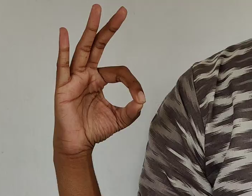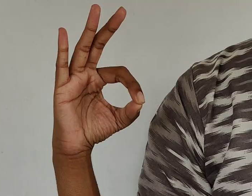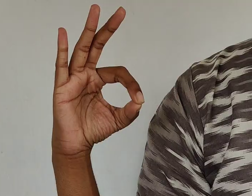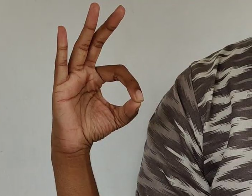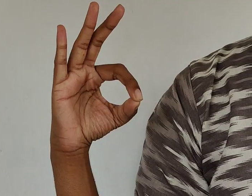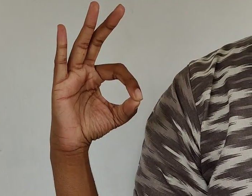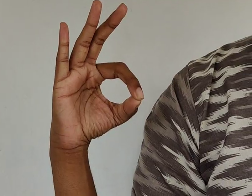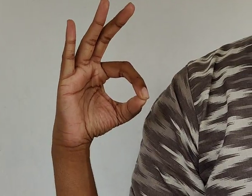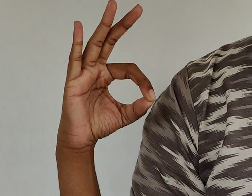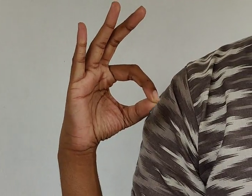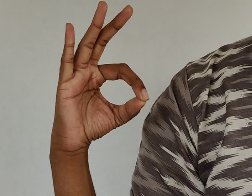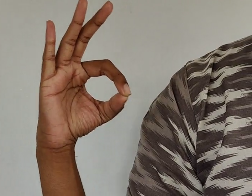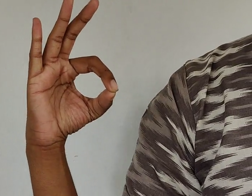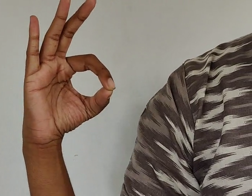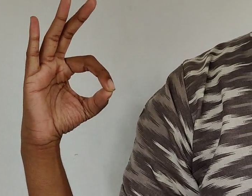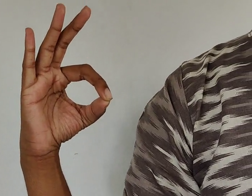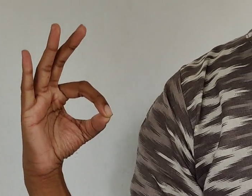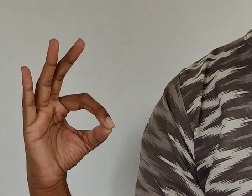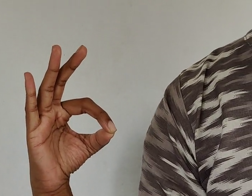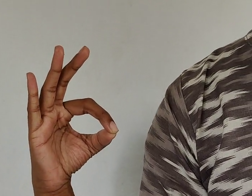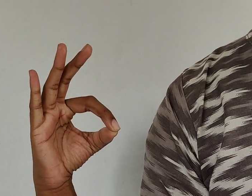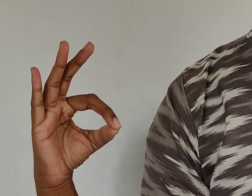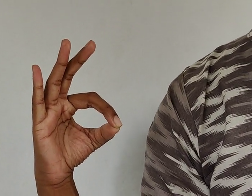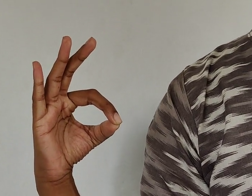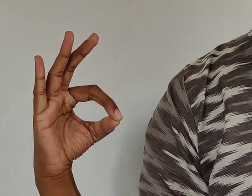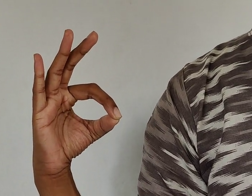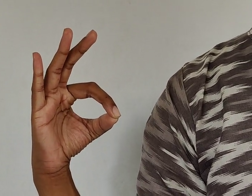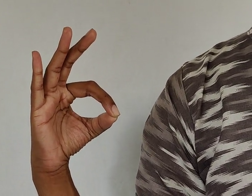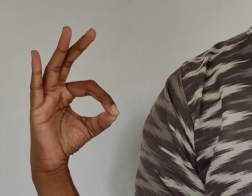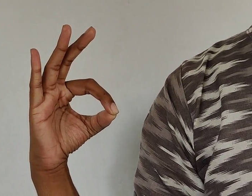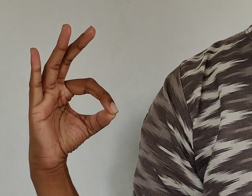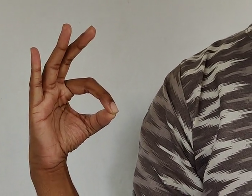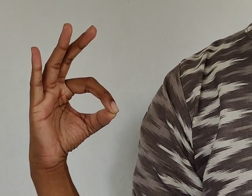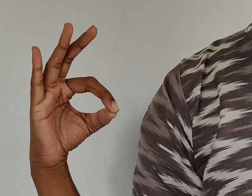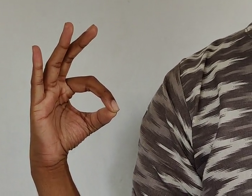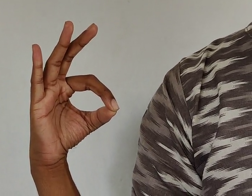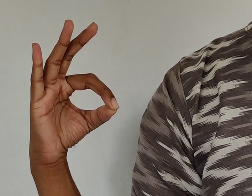ഔ